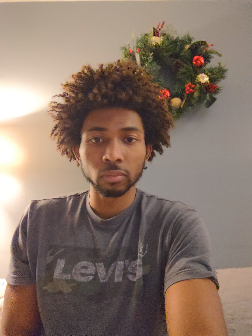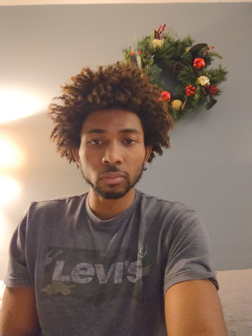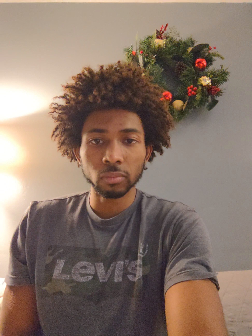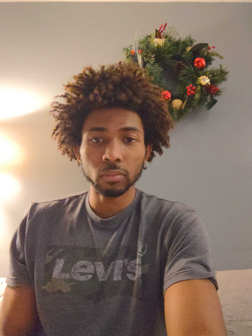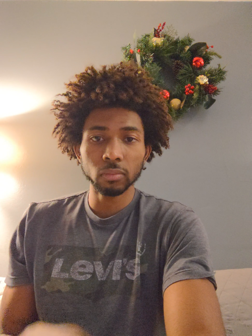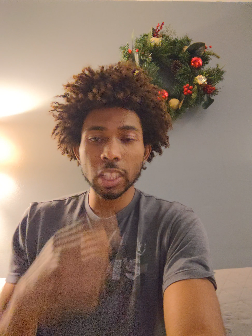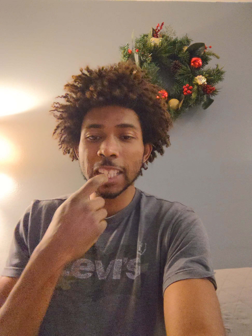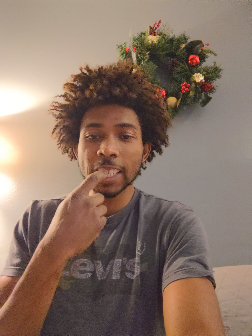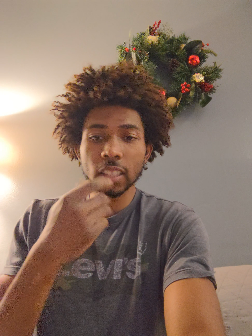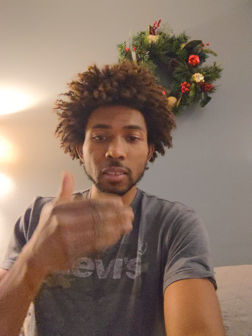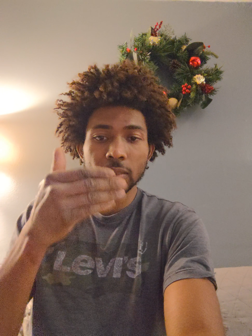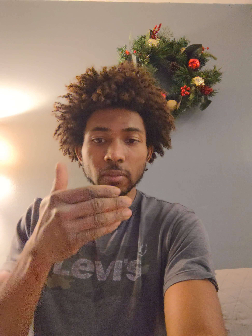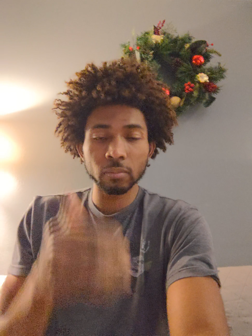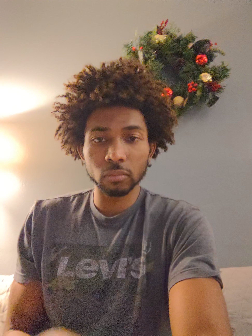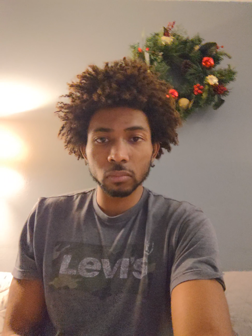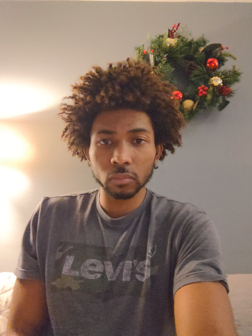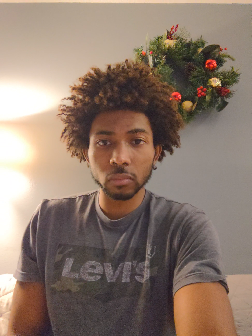window